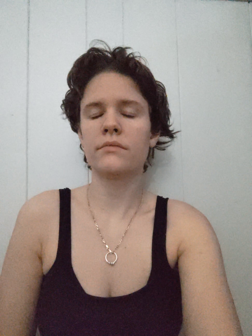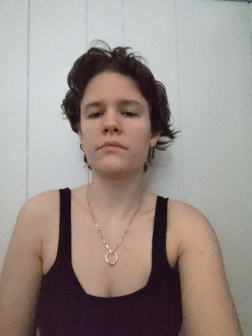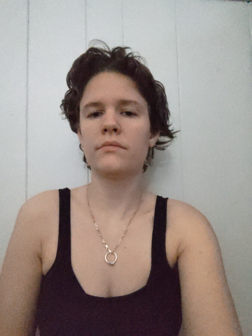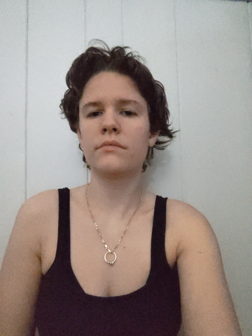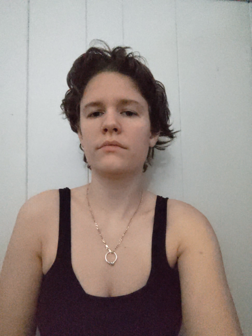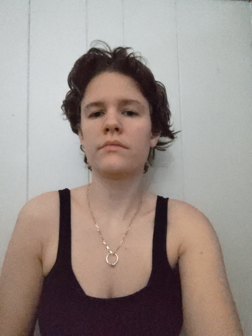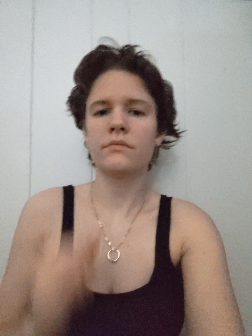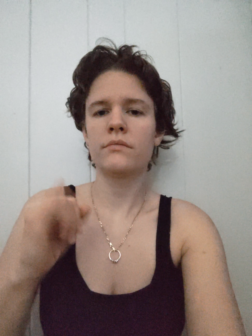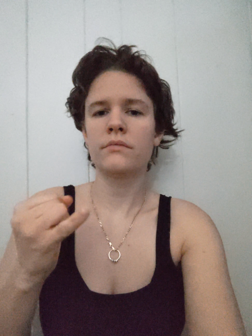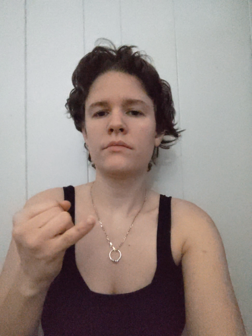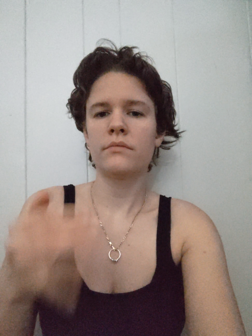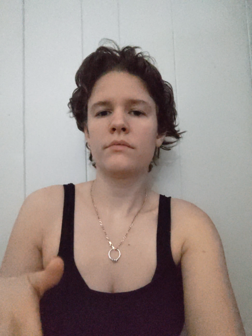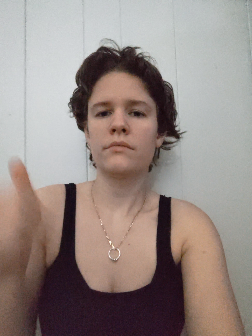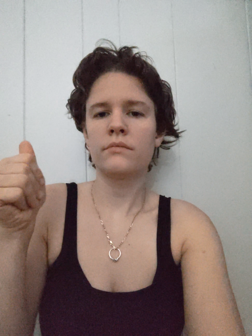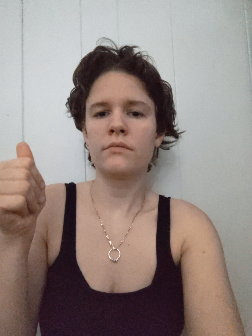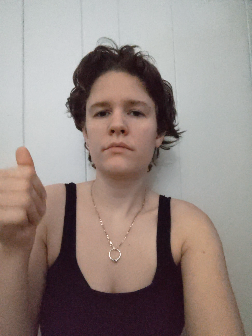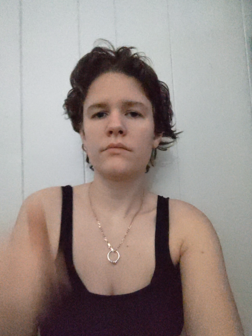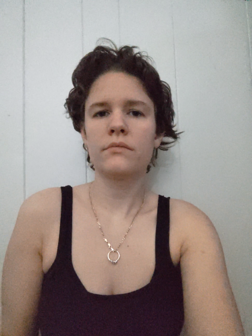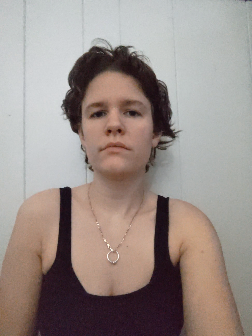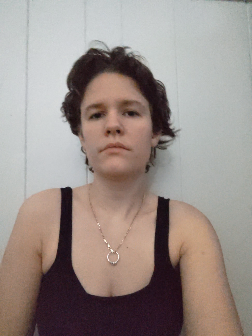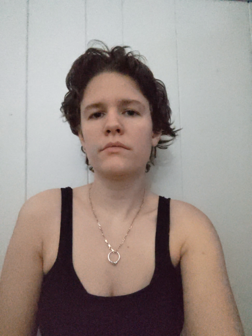jeans